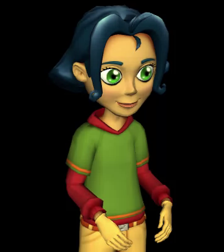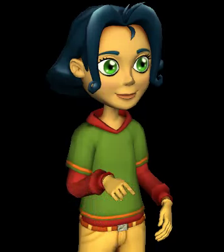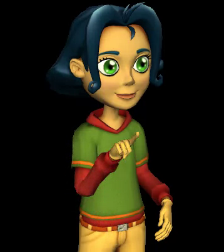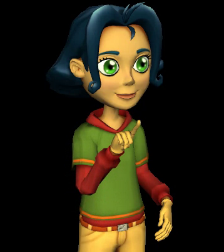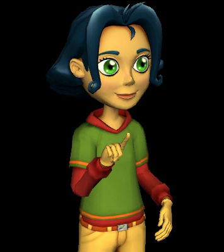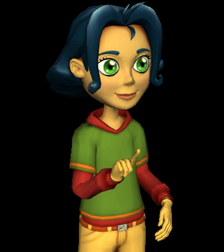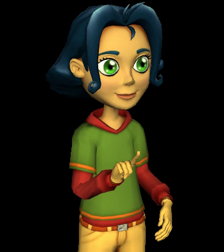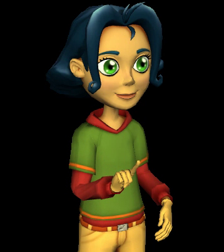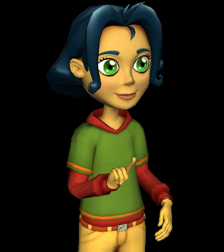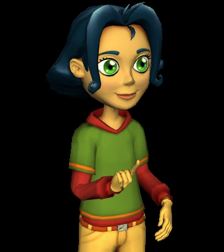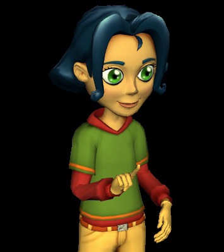سؤال